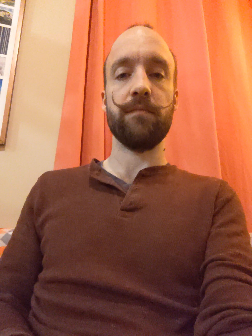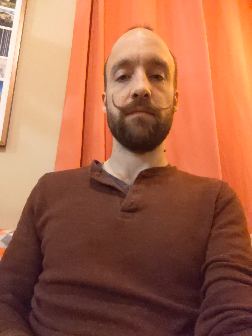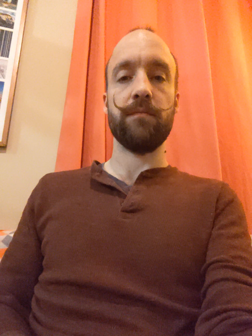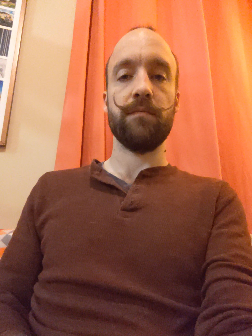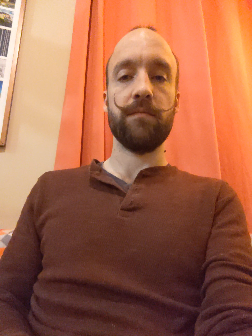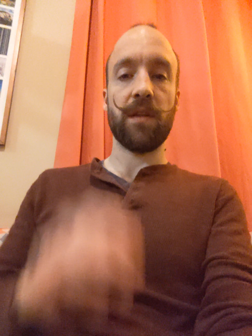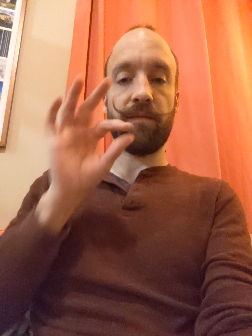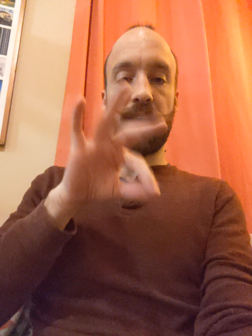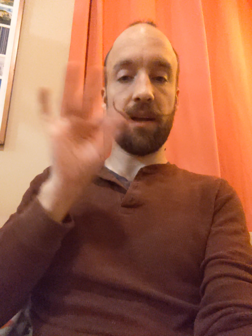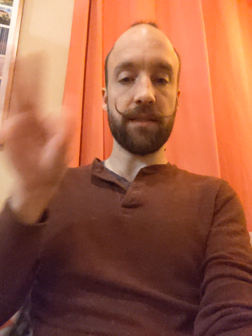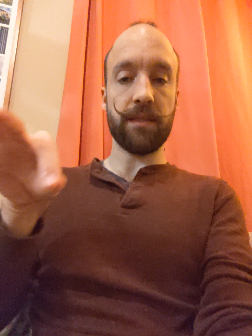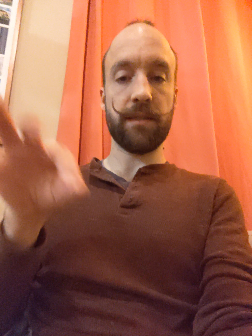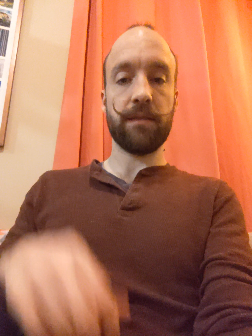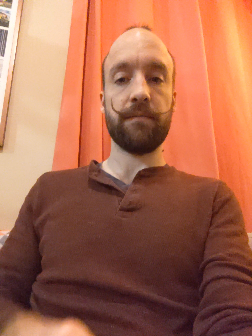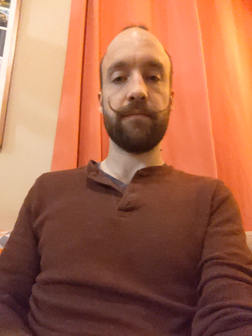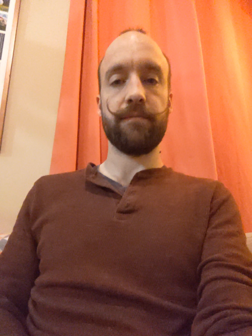french fries